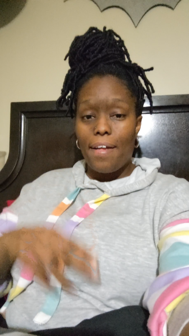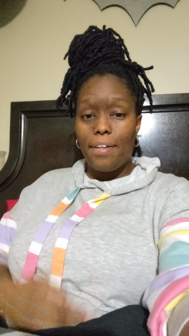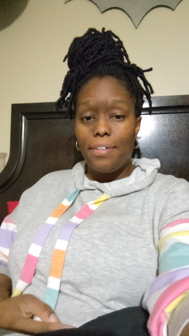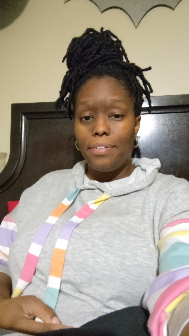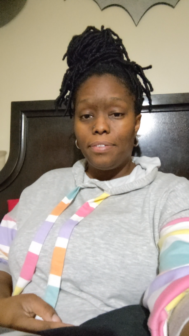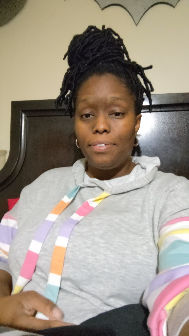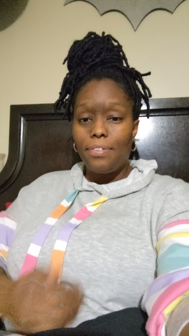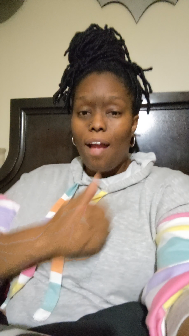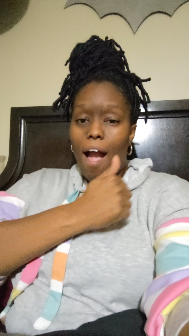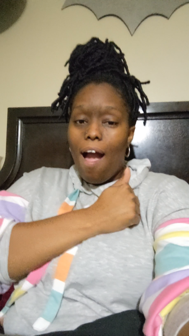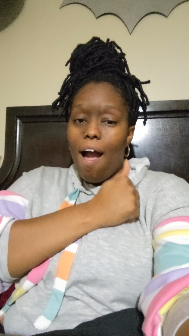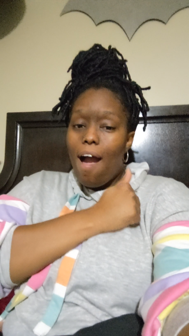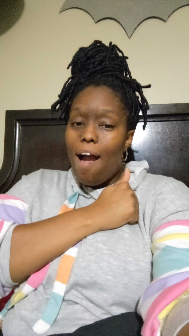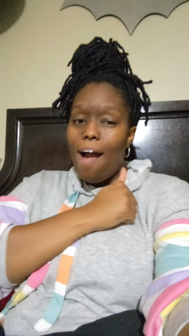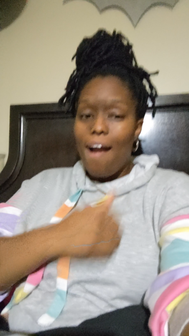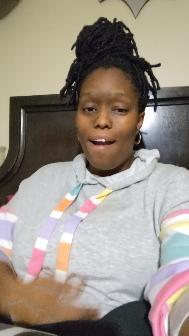hug